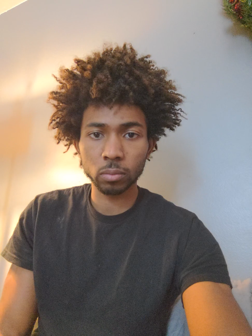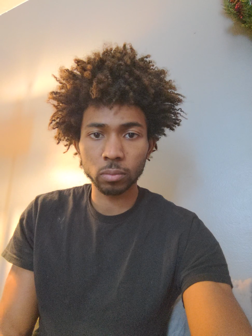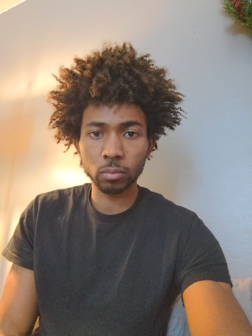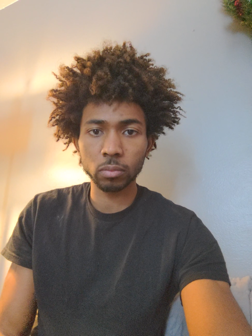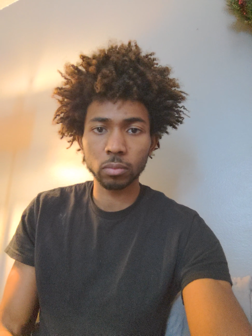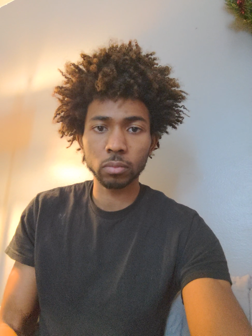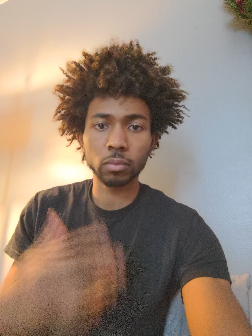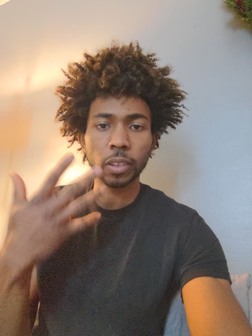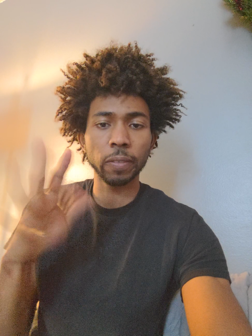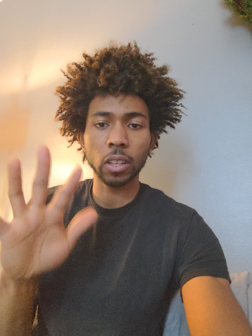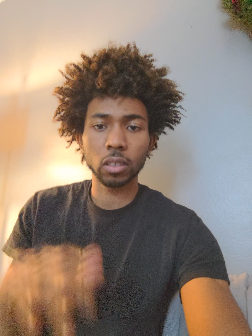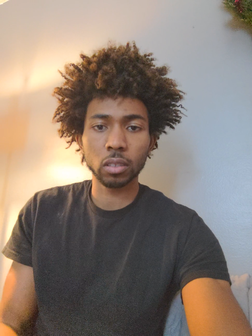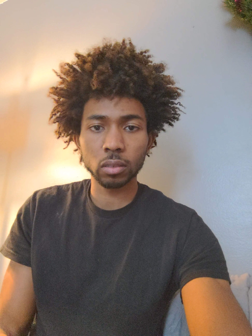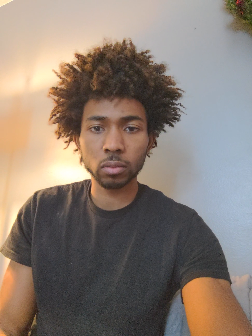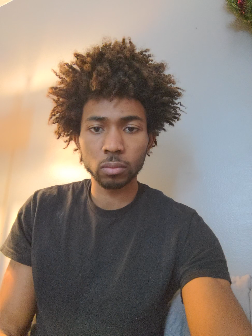finish